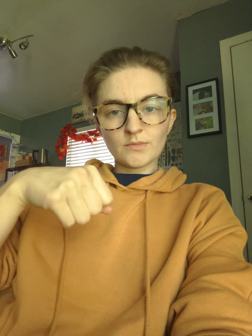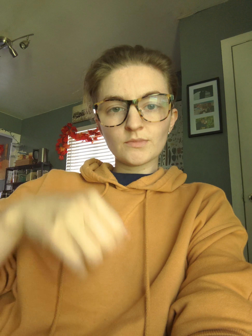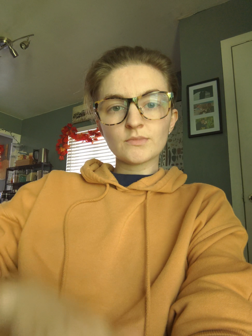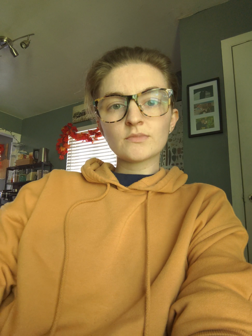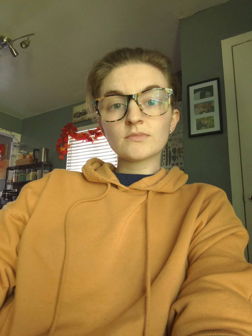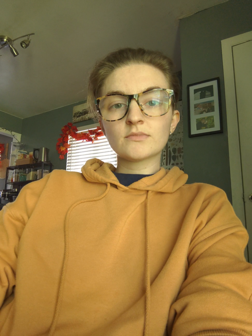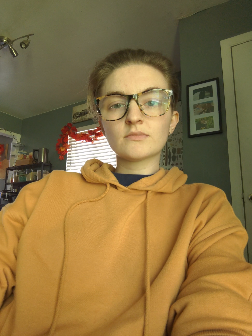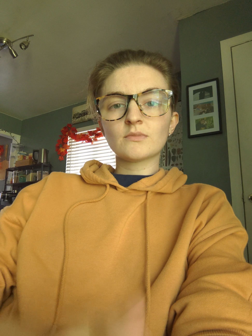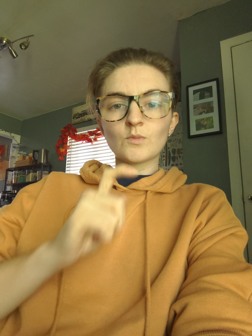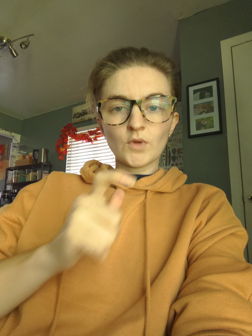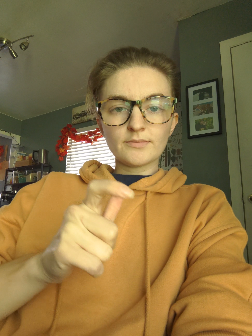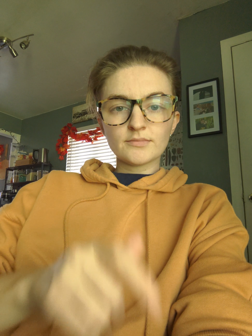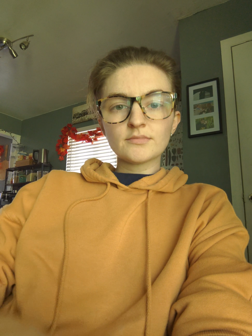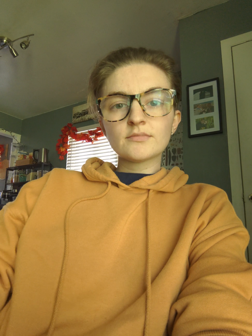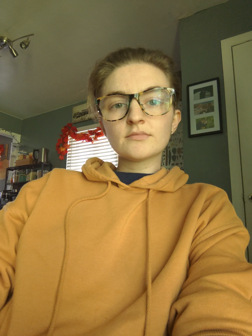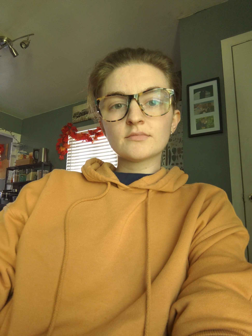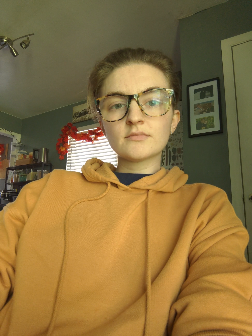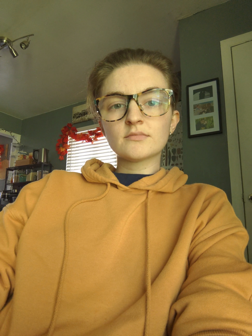run